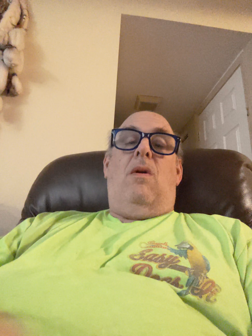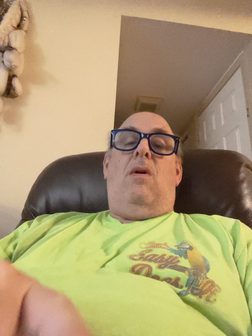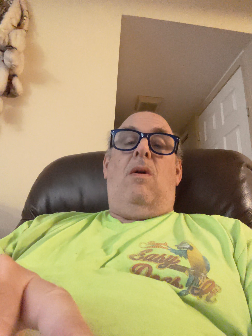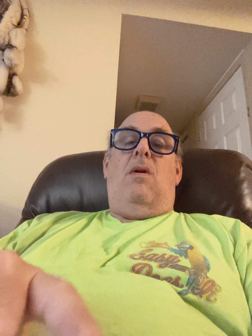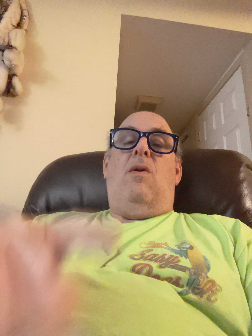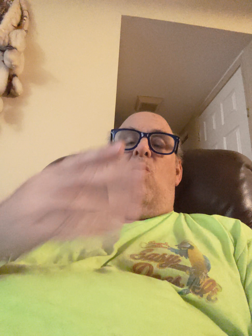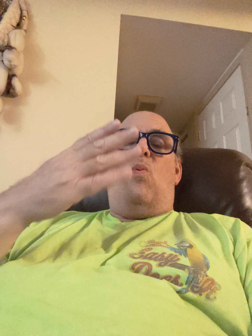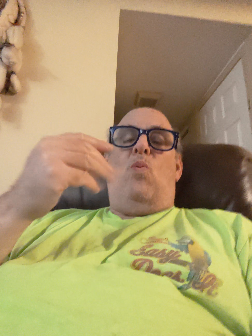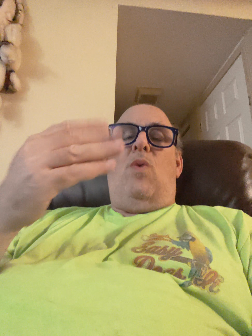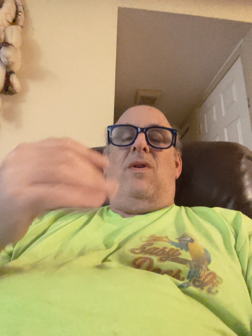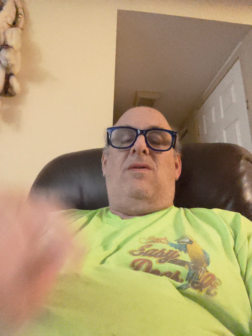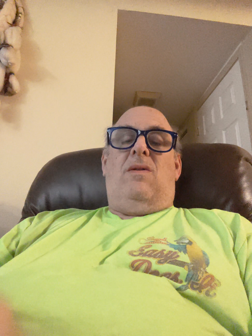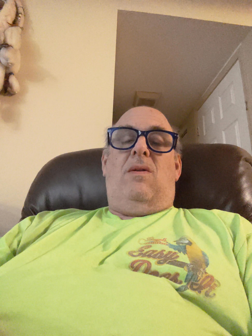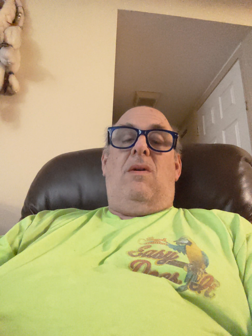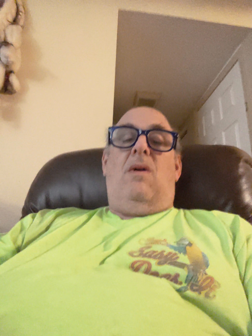wet